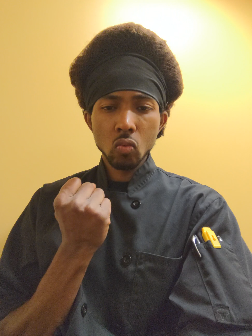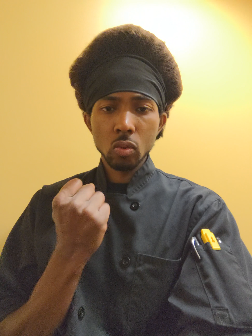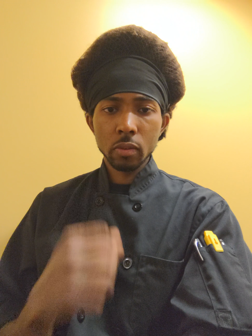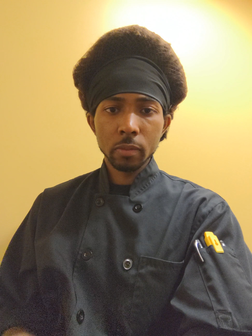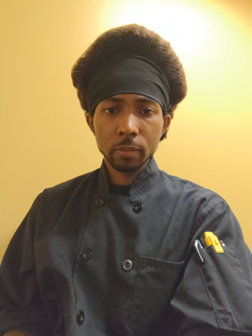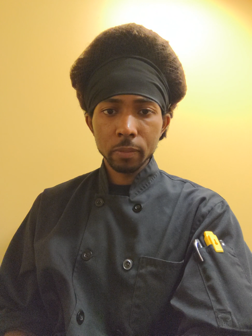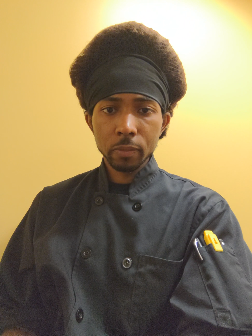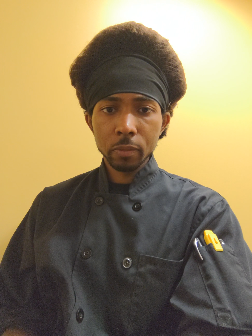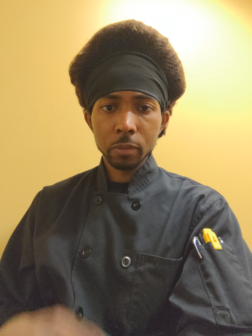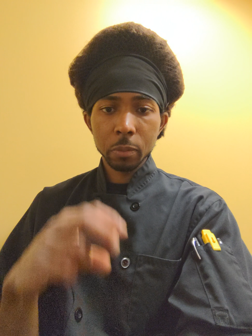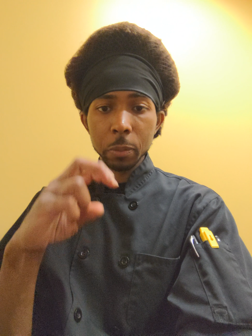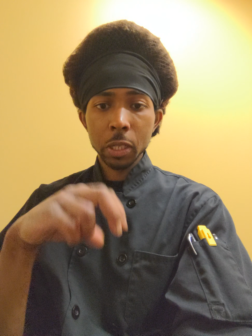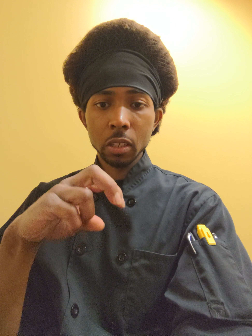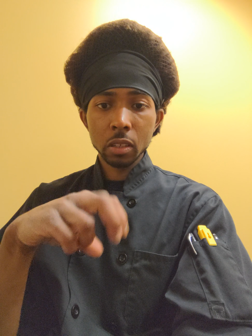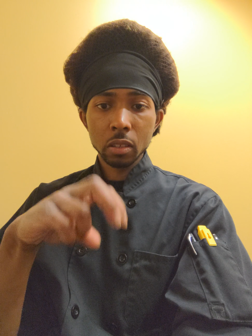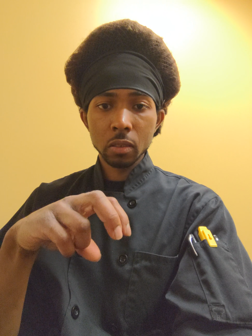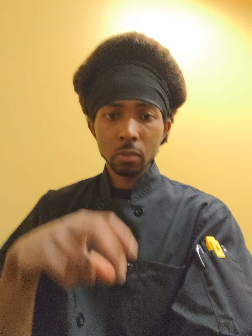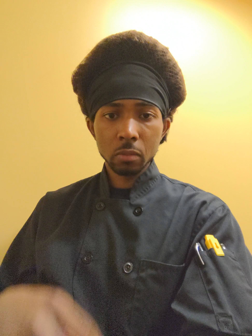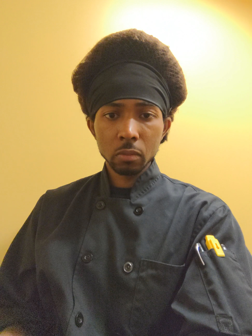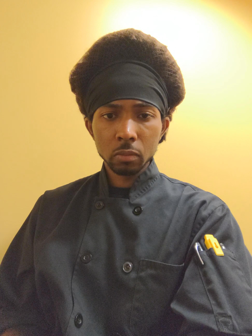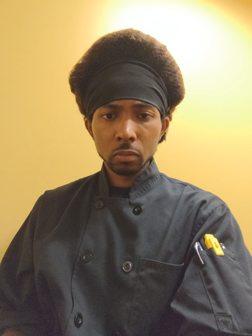potato